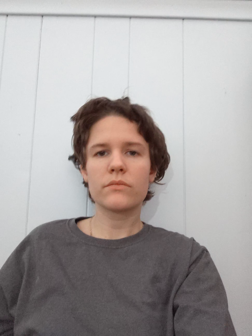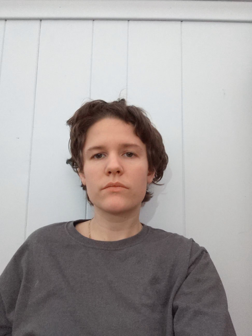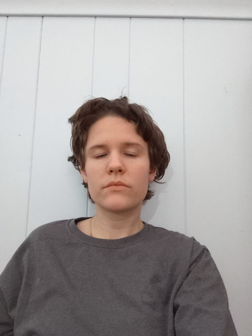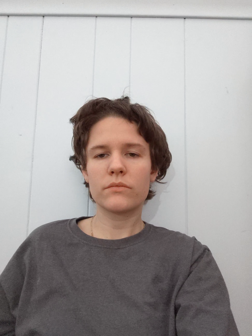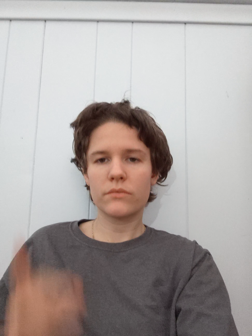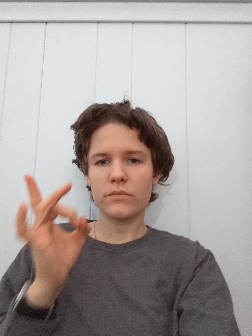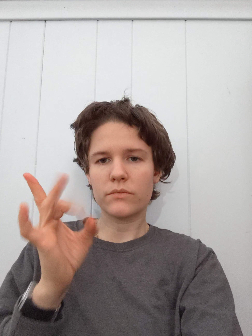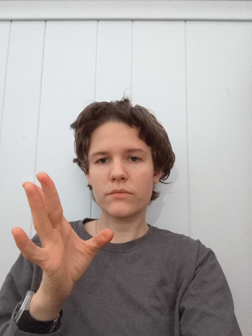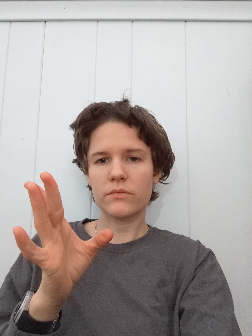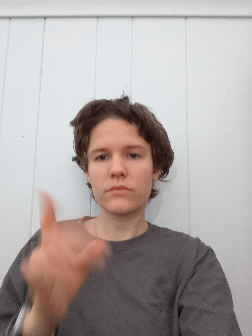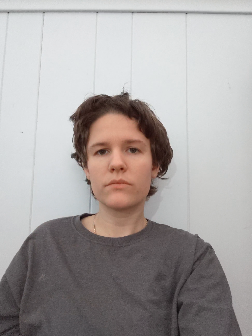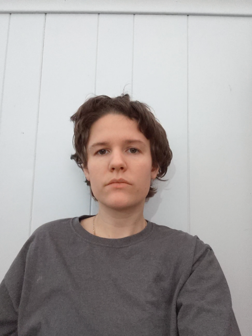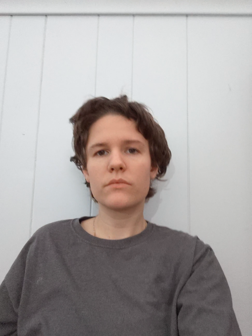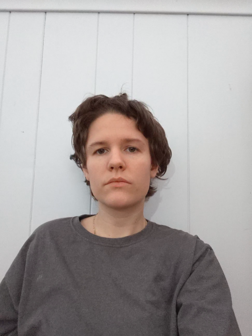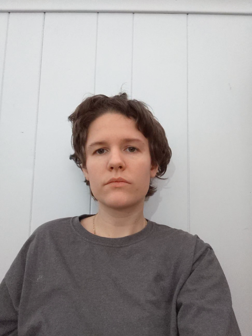hate